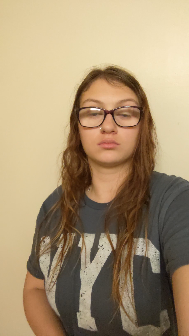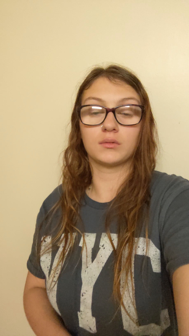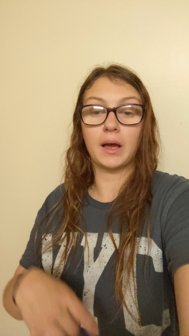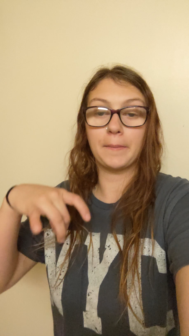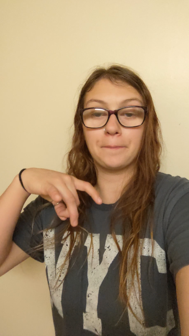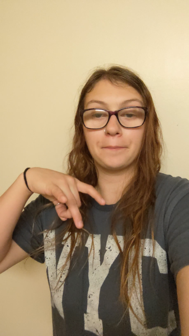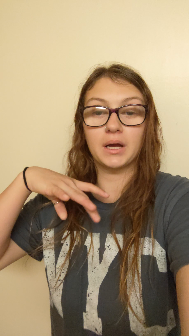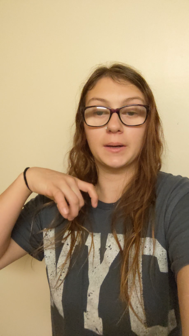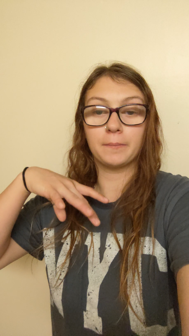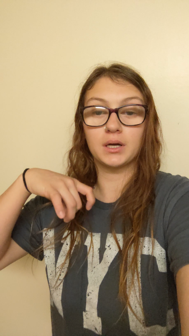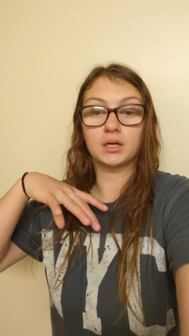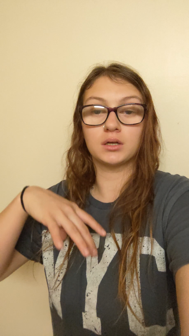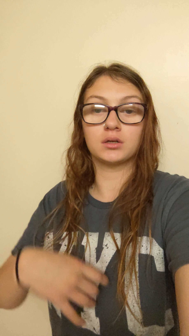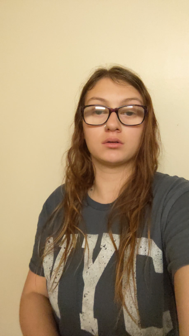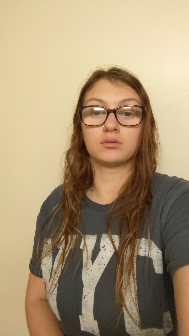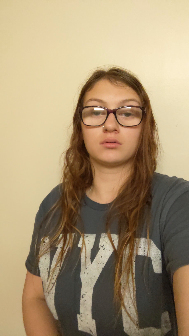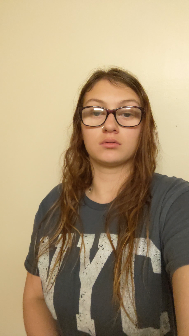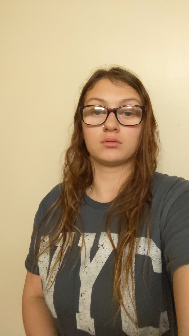pumpkin